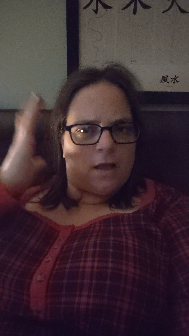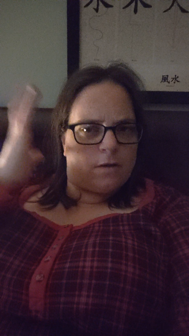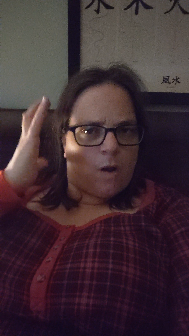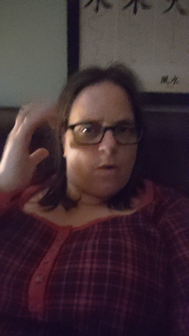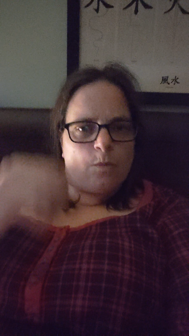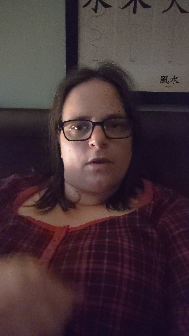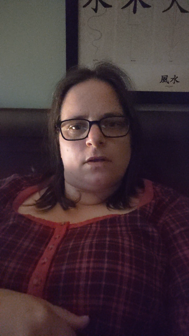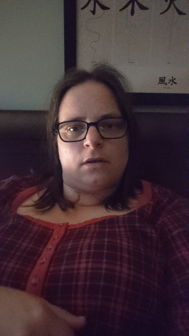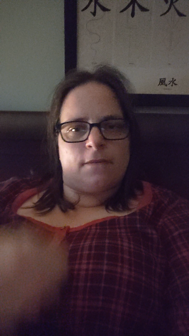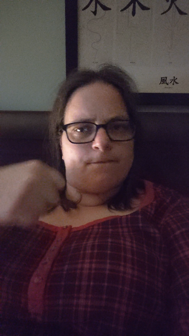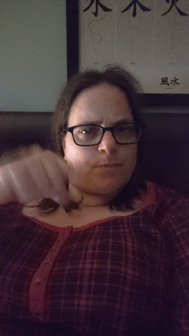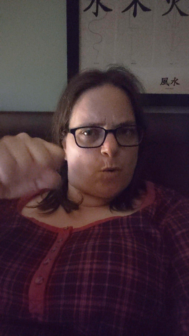motorcycle